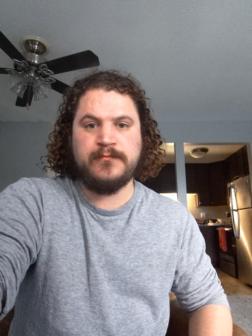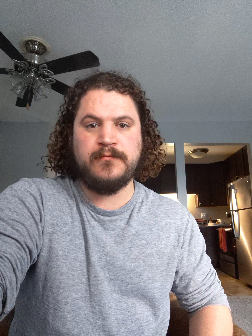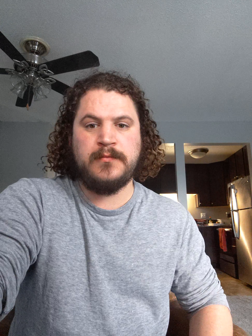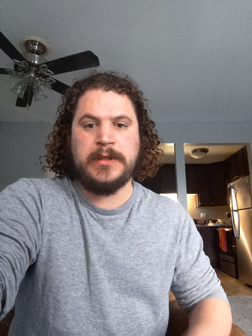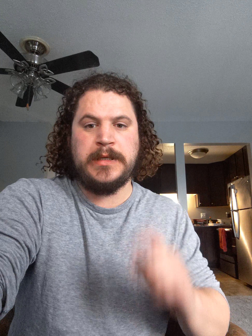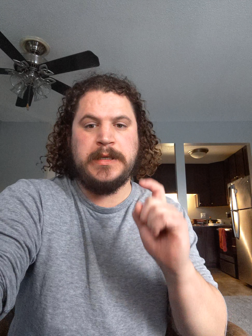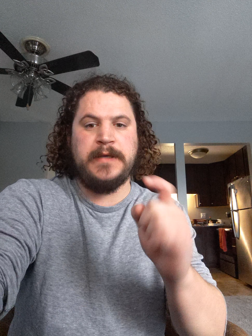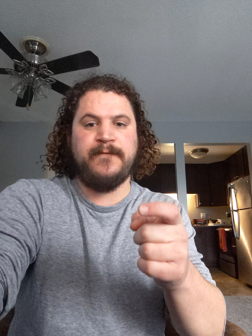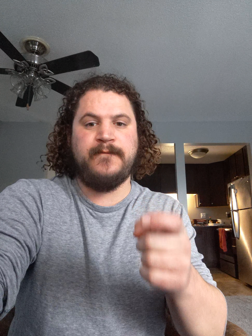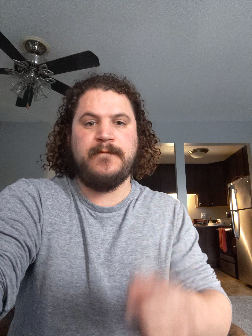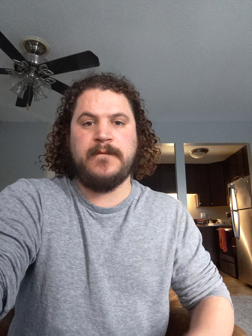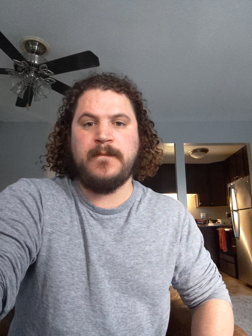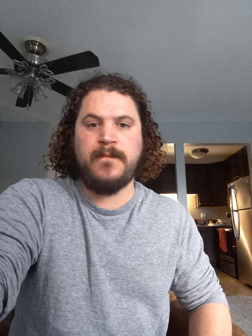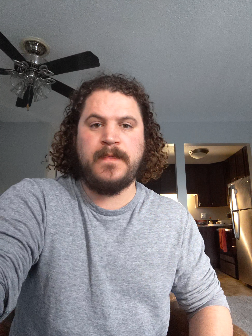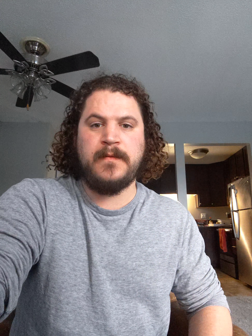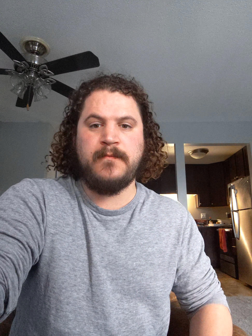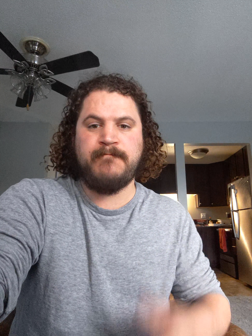give